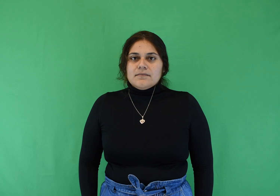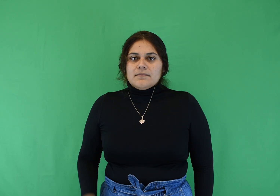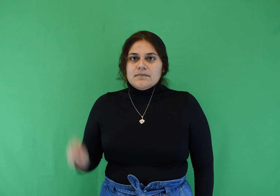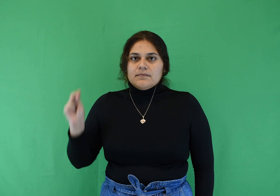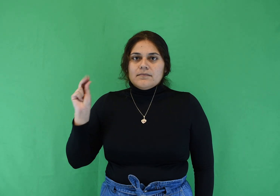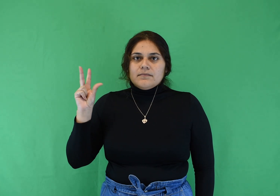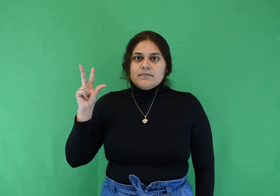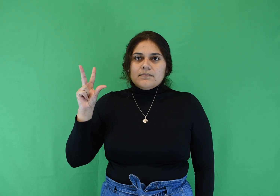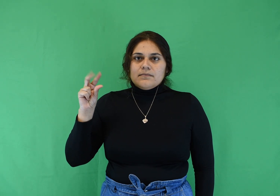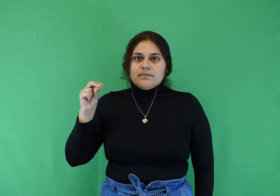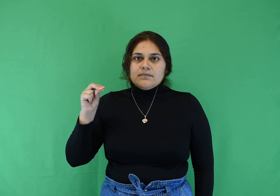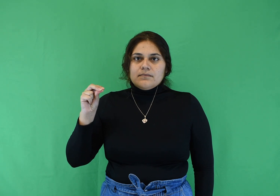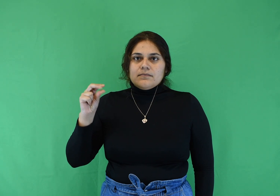no